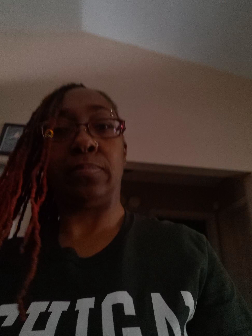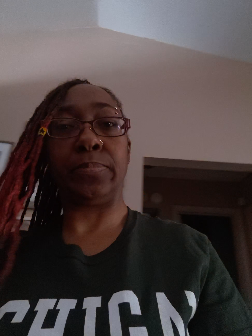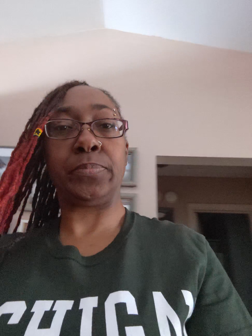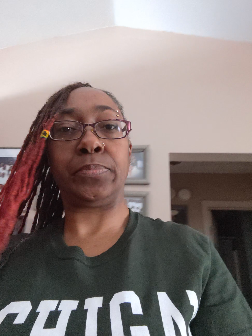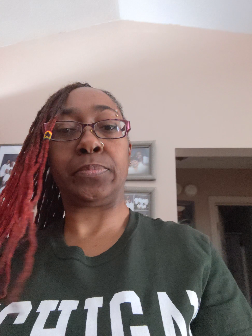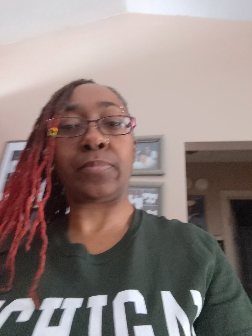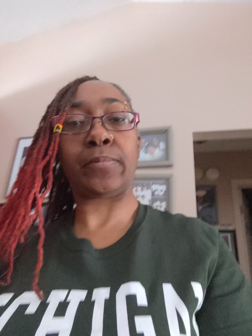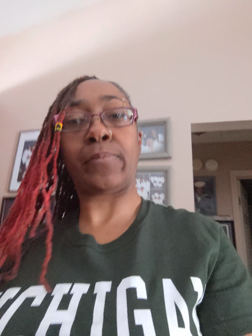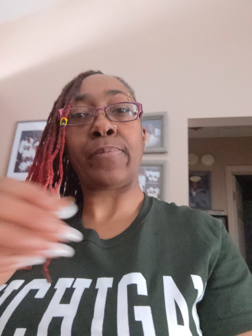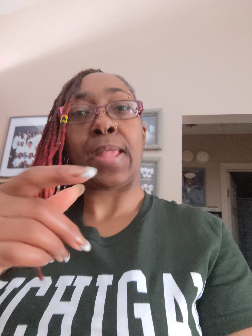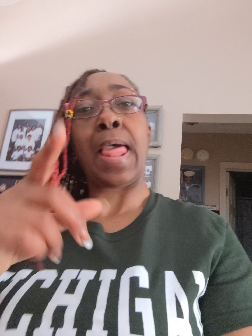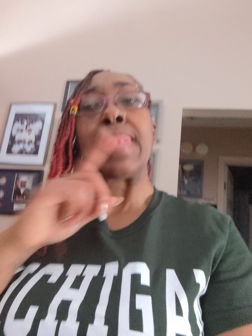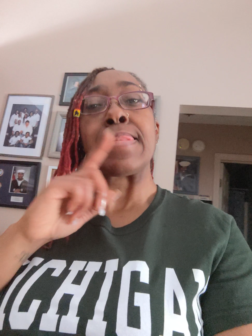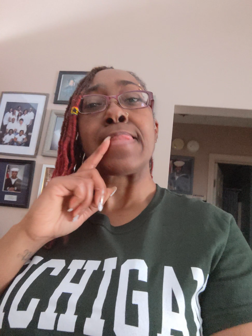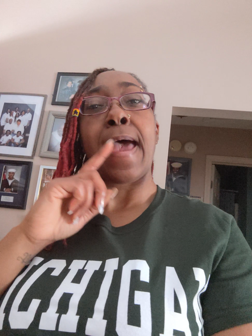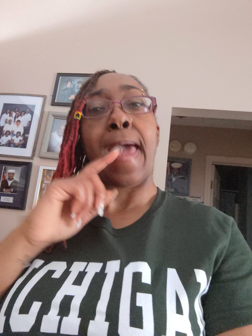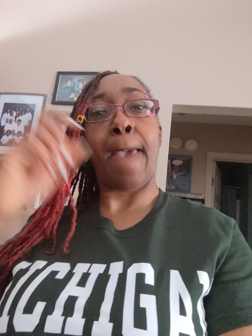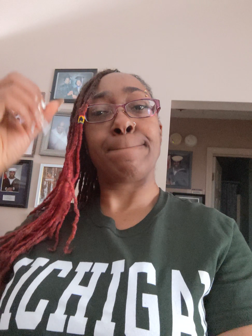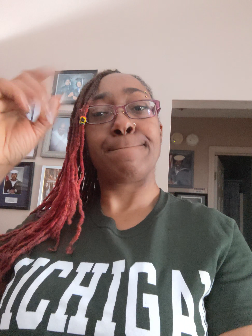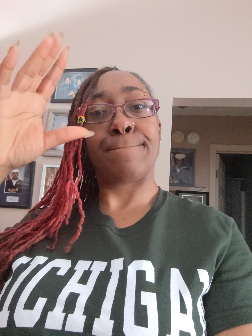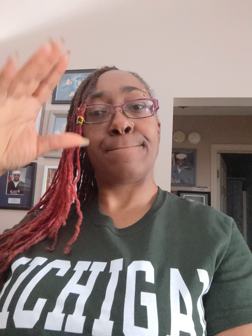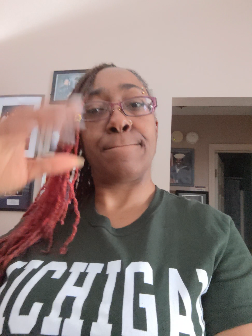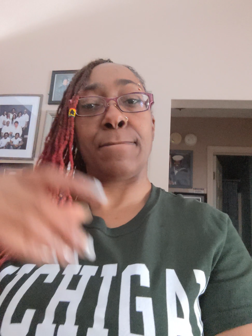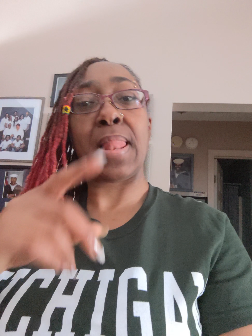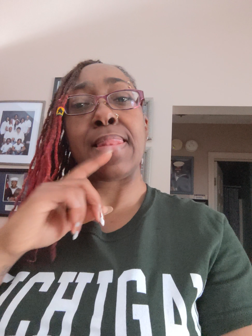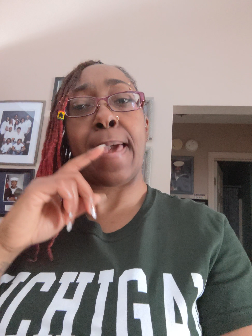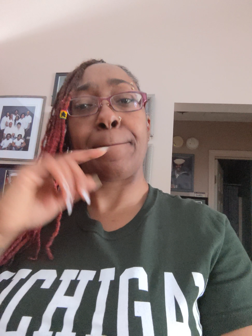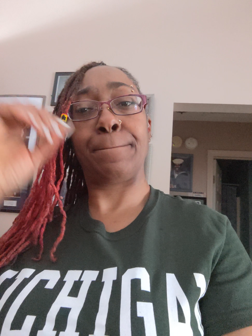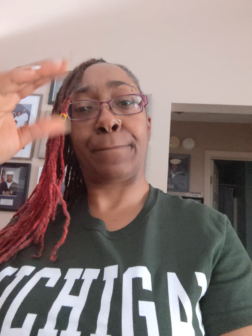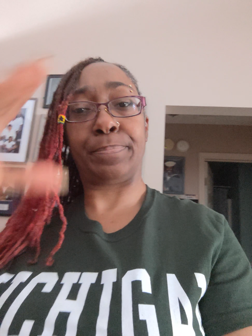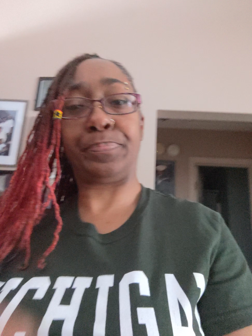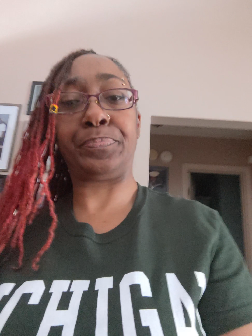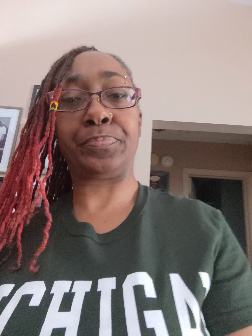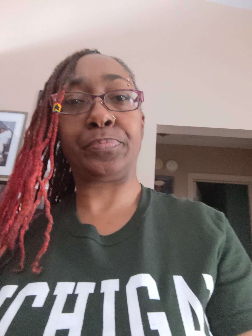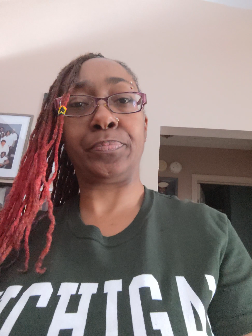lamp